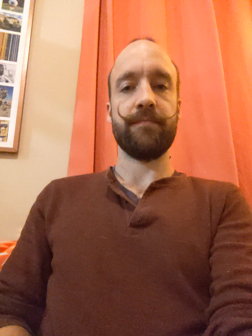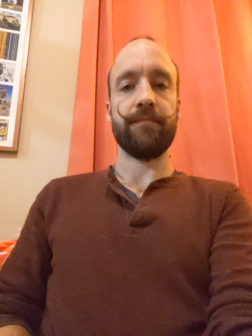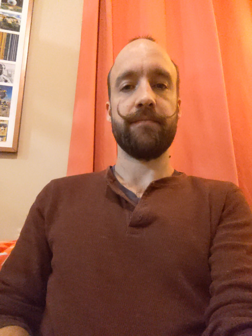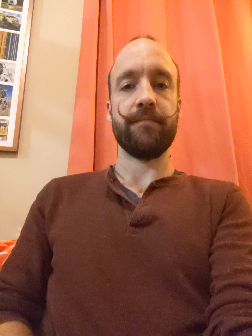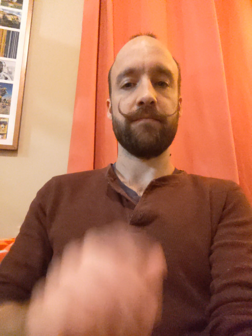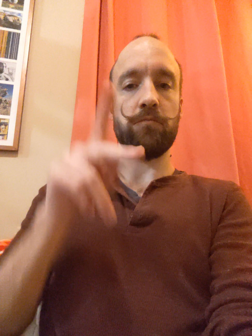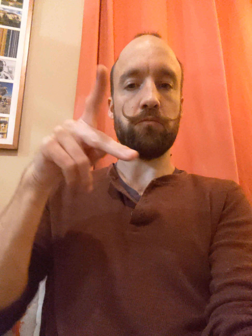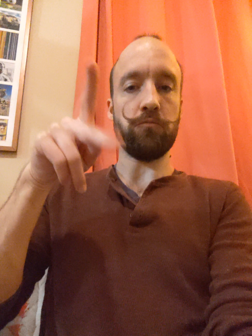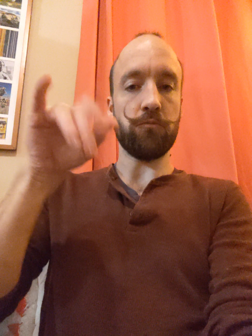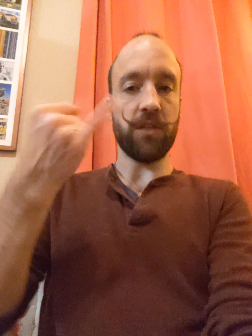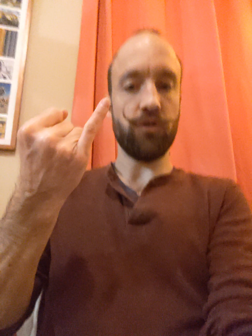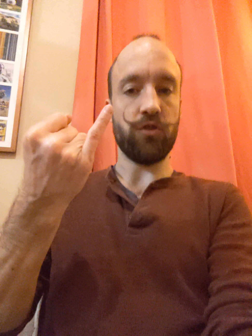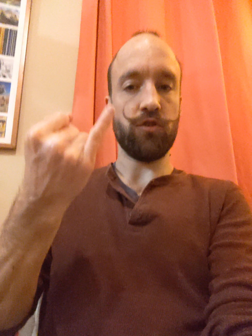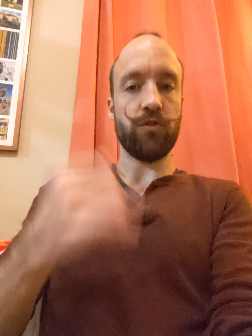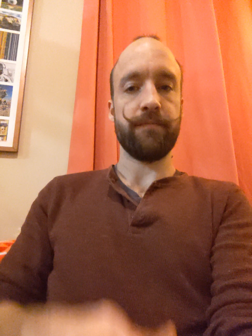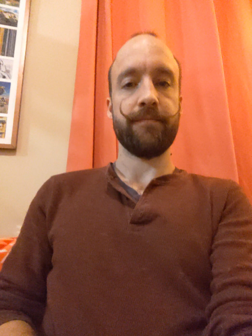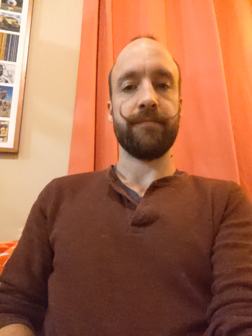pajamas